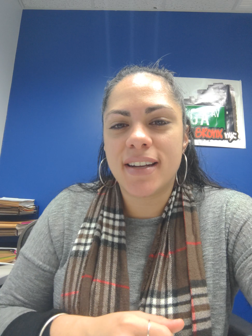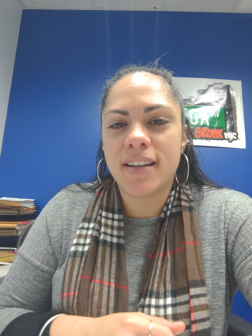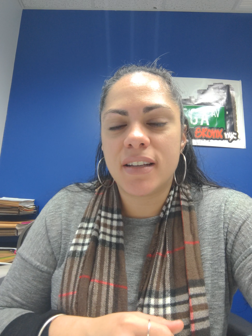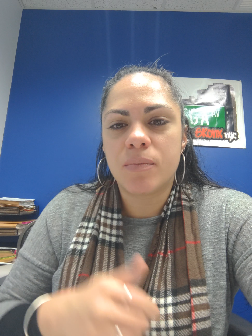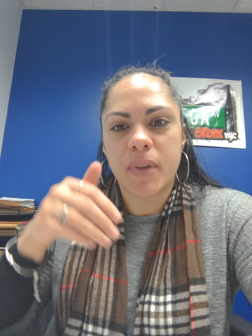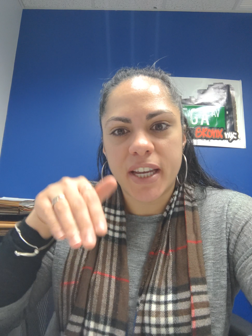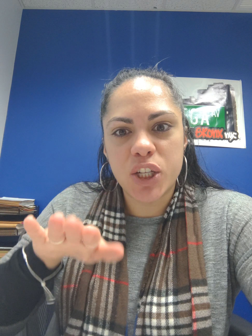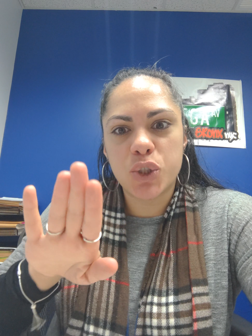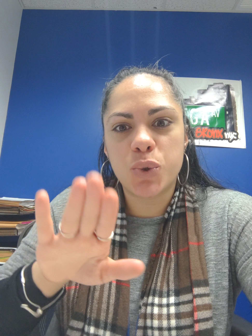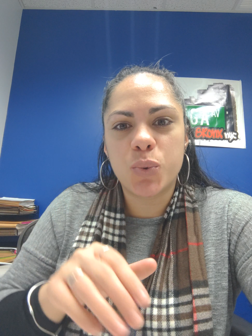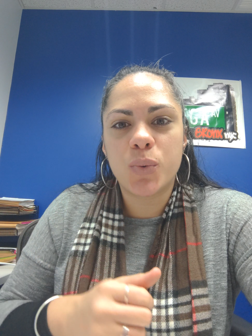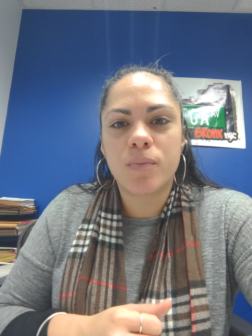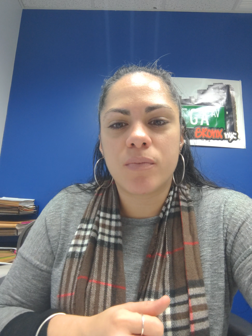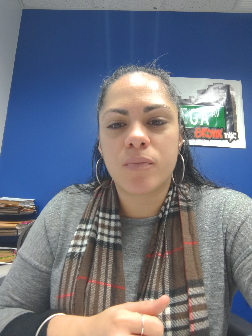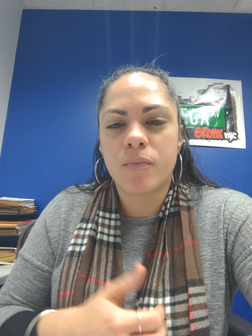into